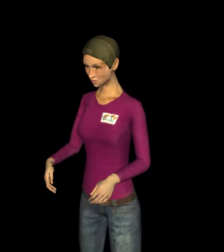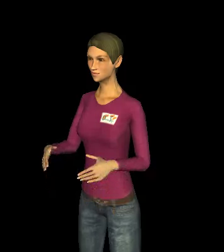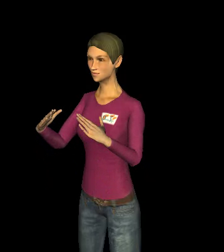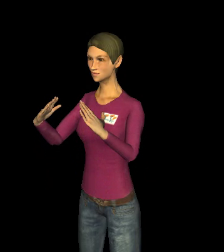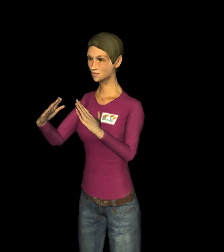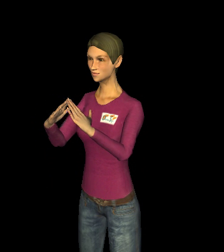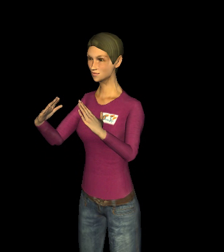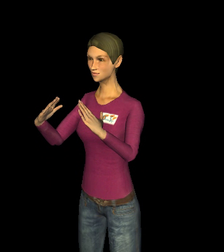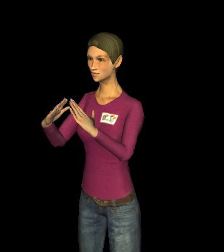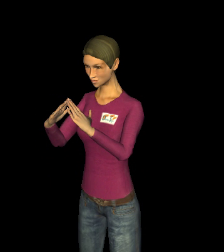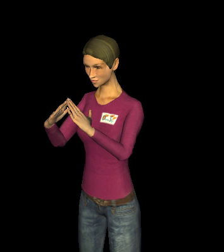بيت